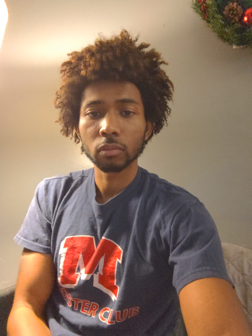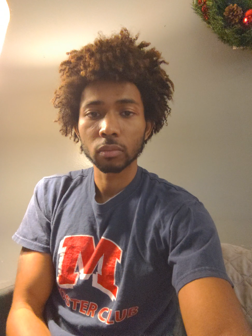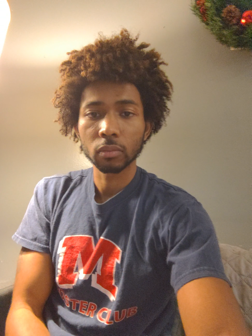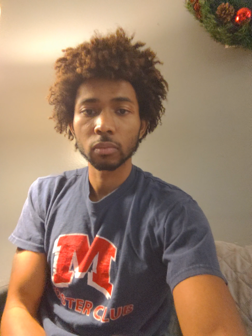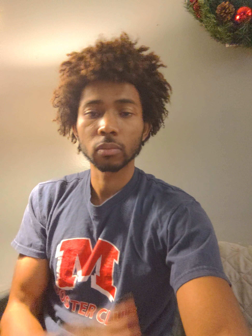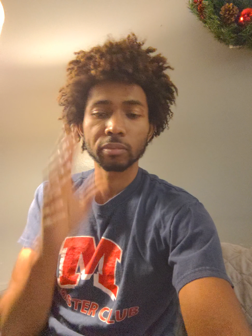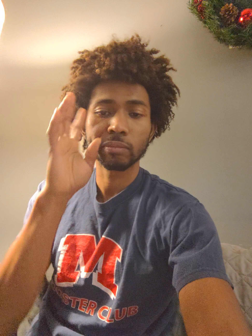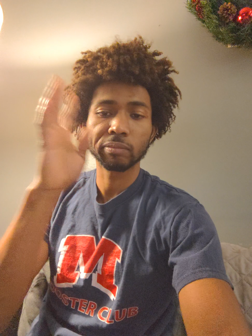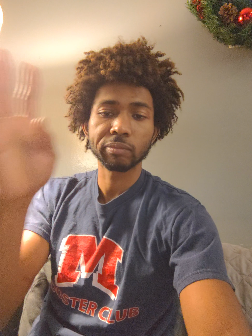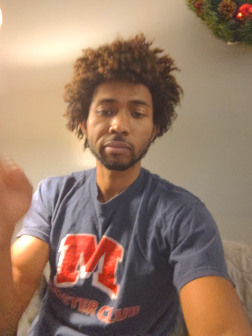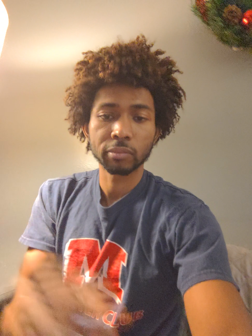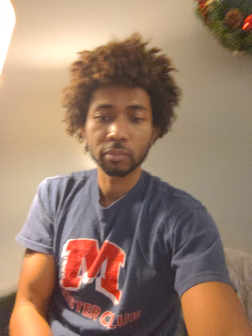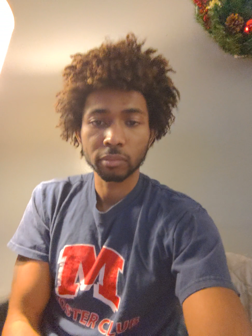pretend